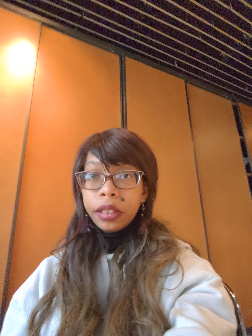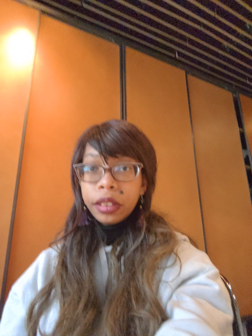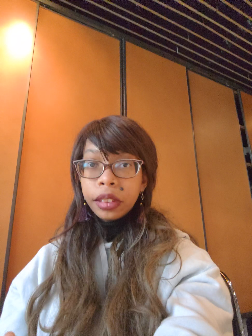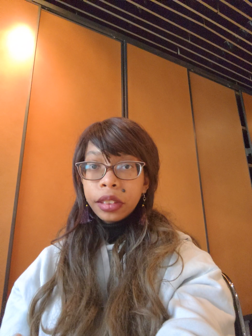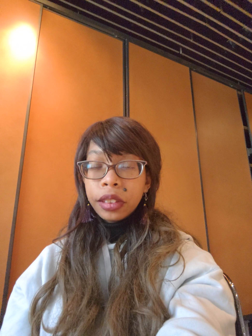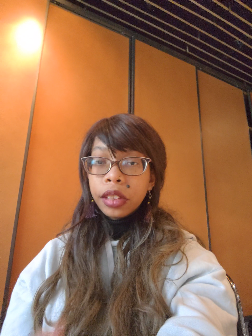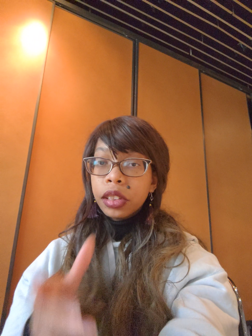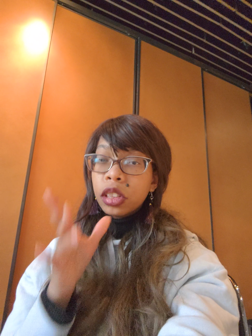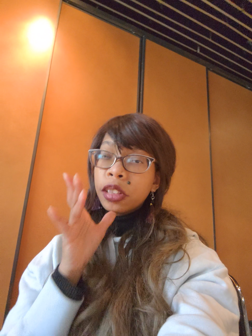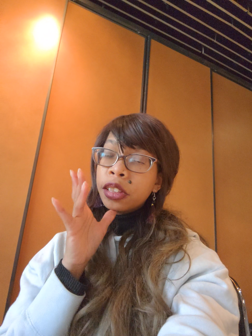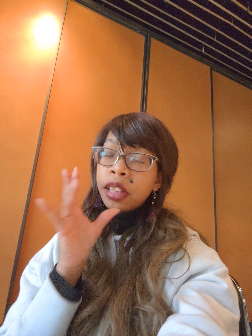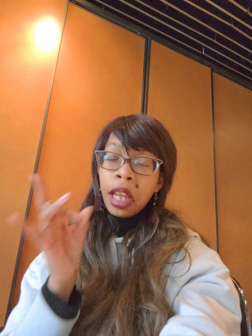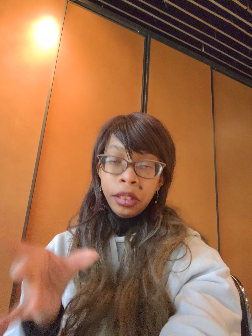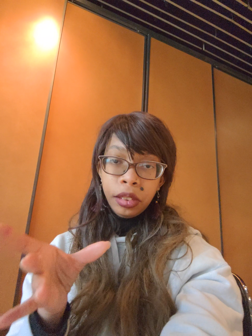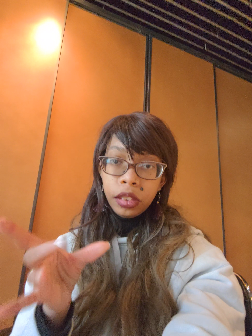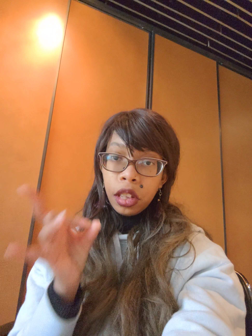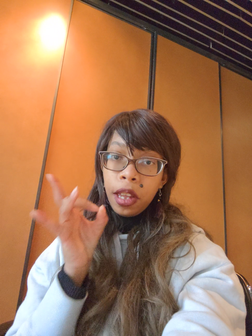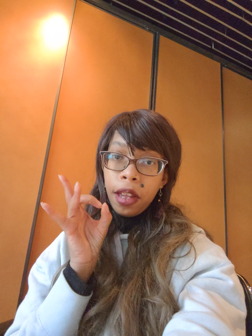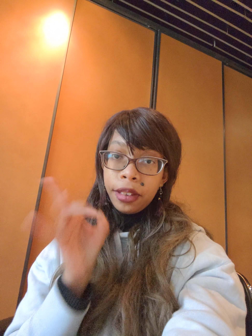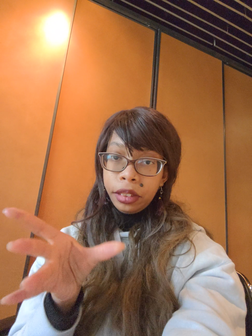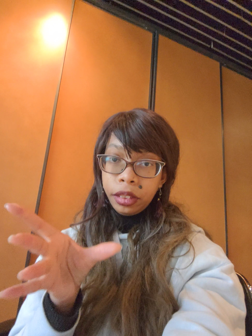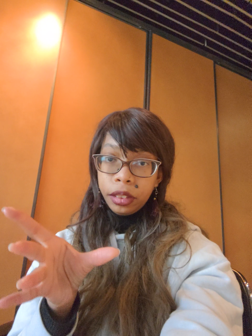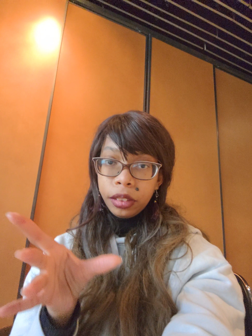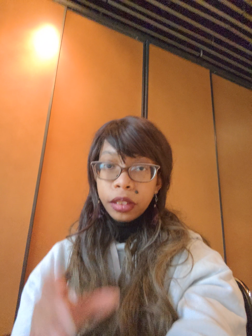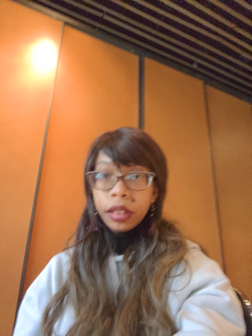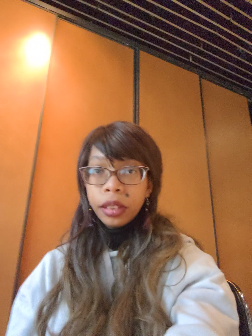hate